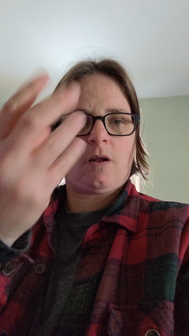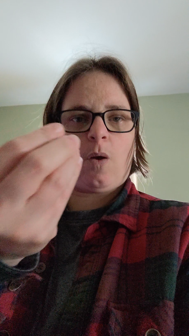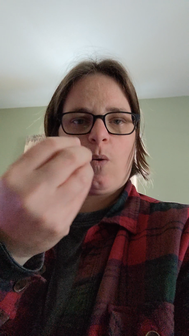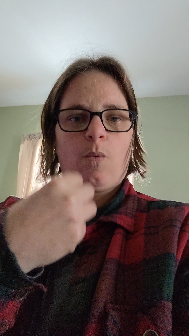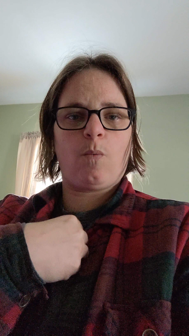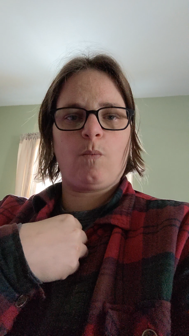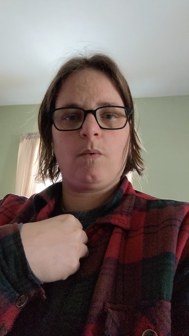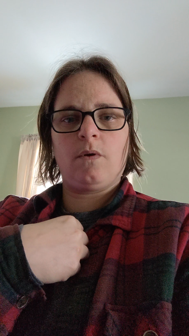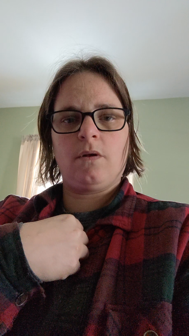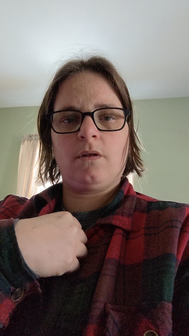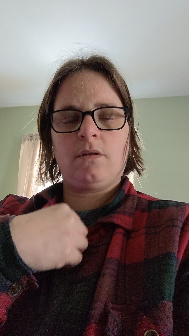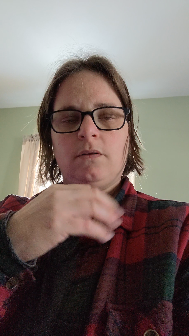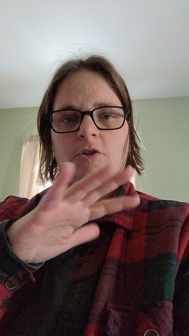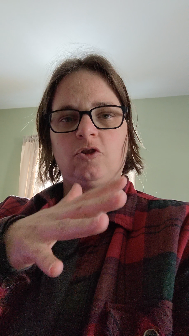cheese